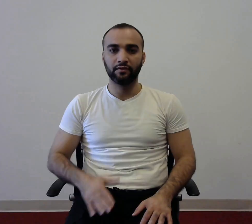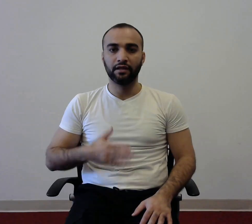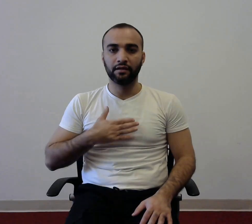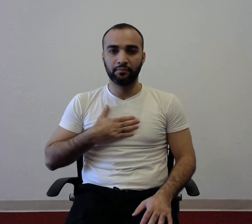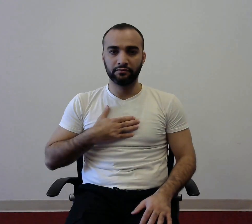mən